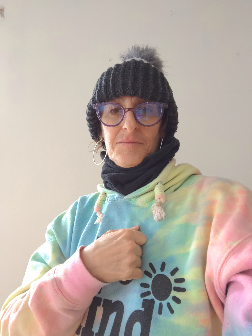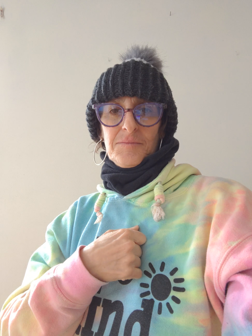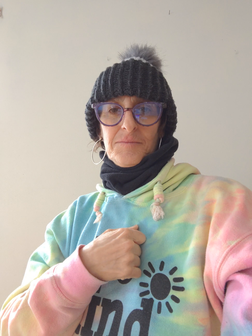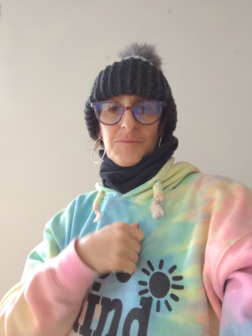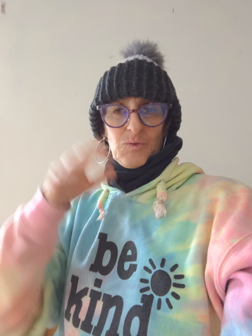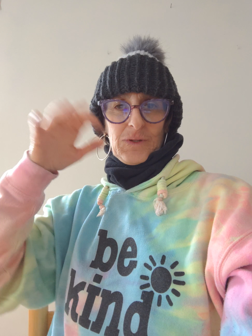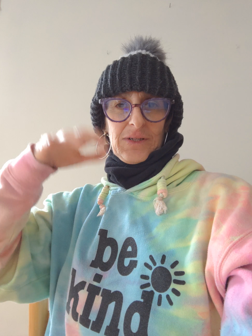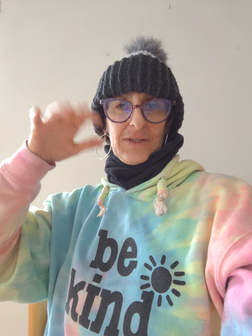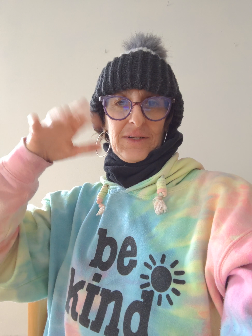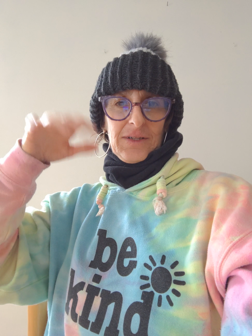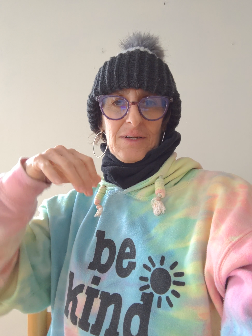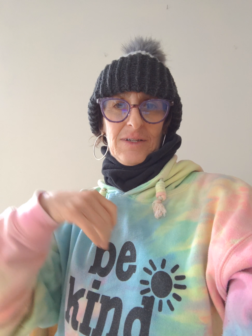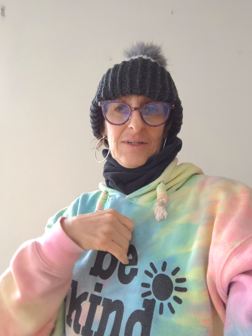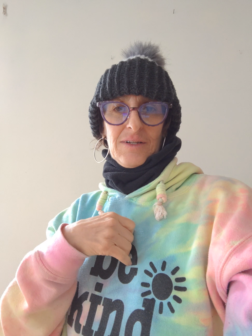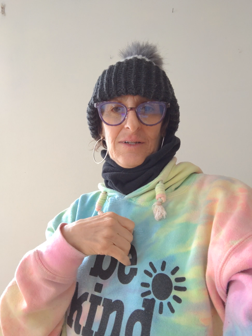rain